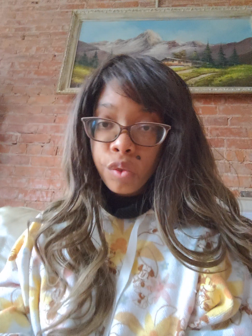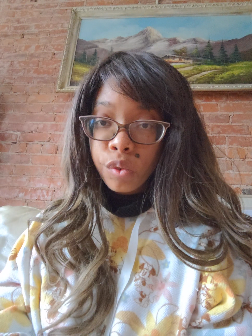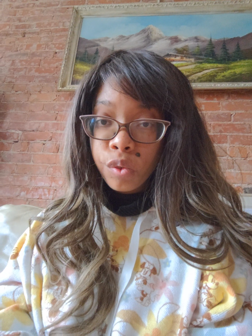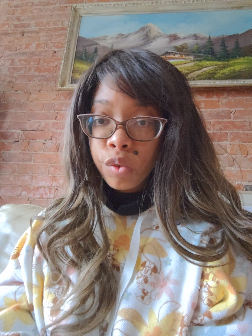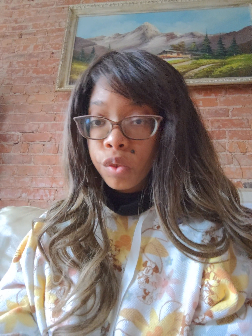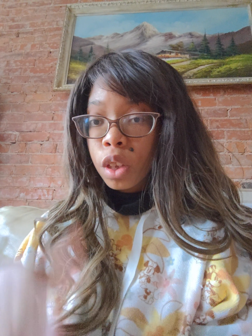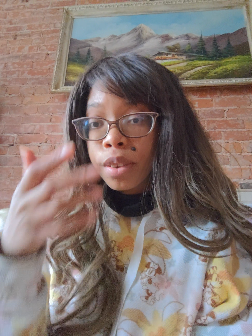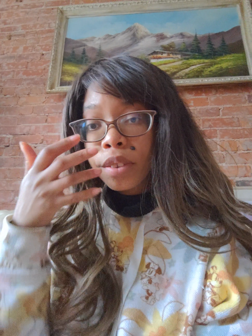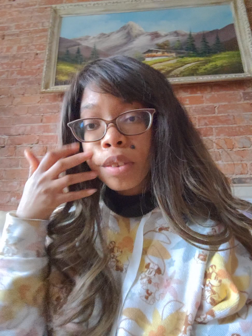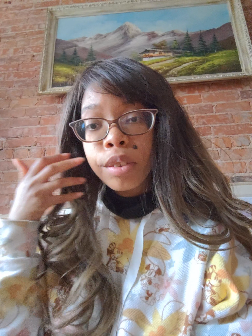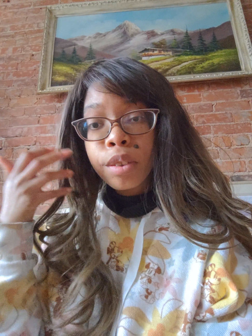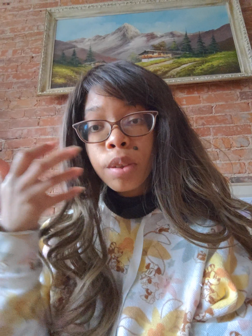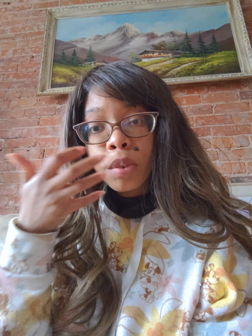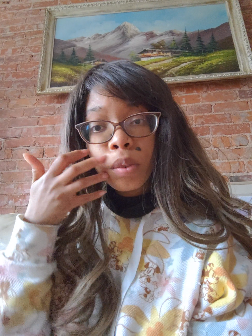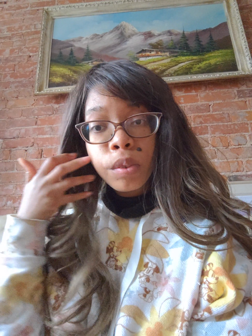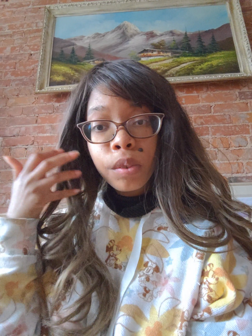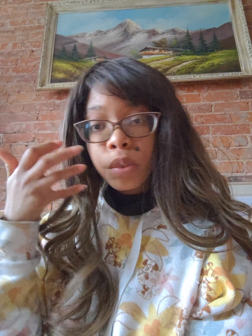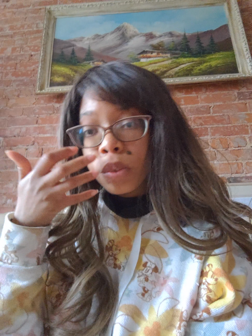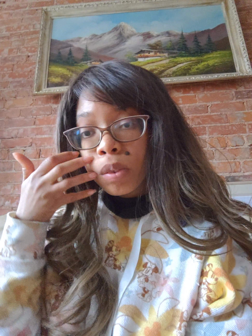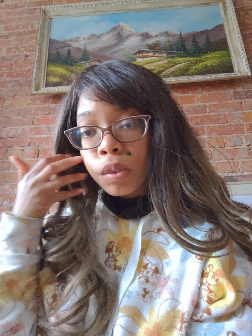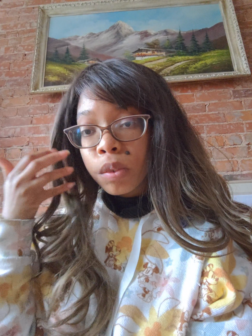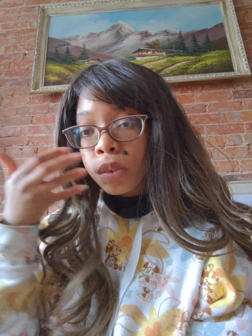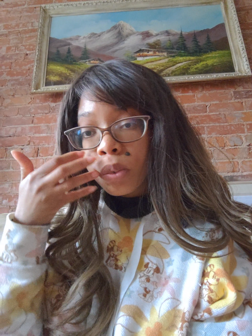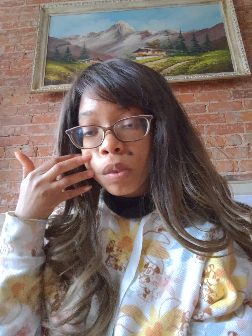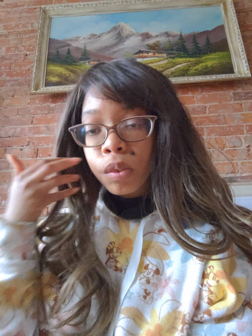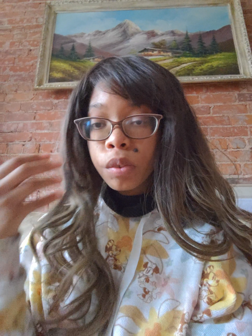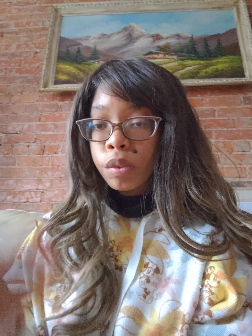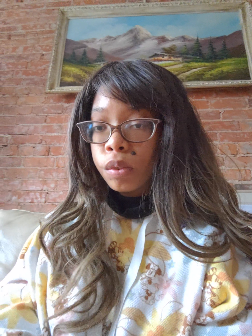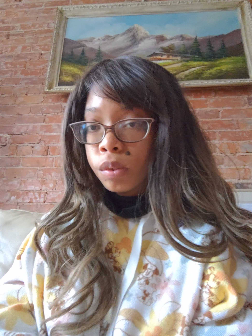tiger